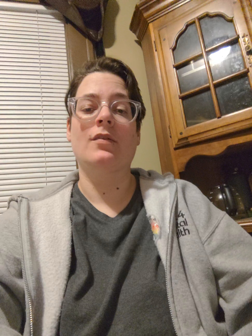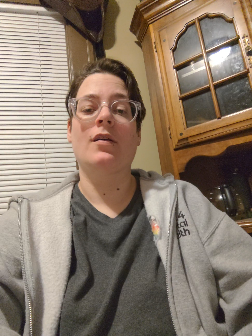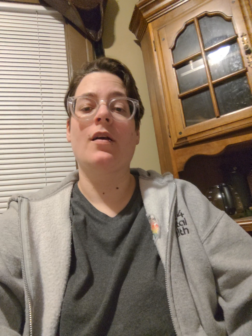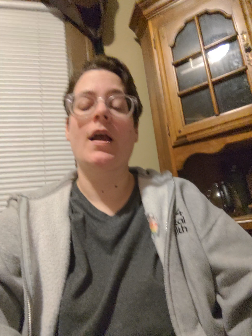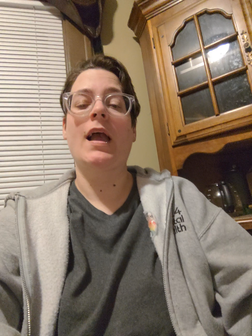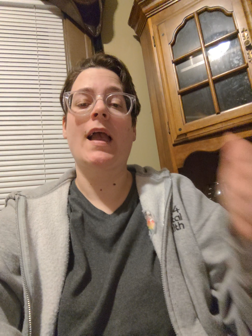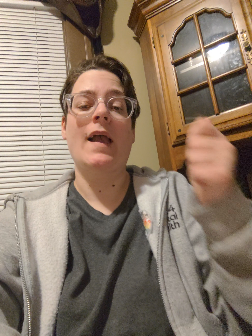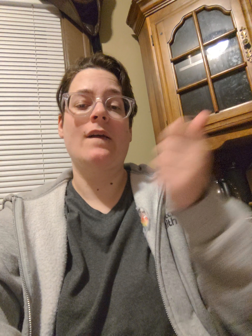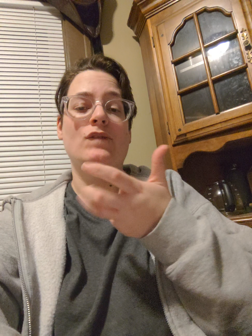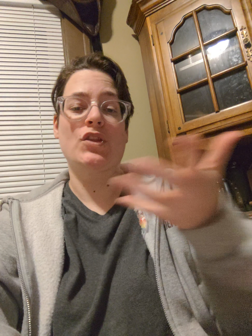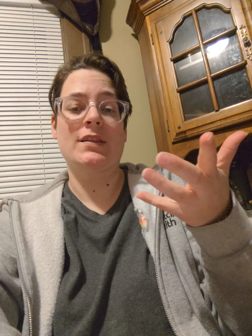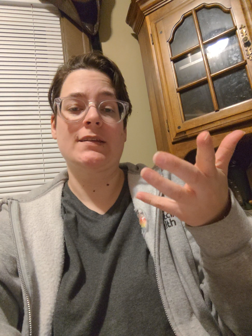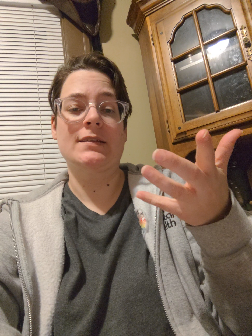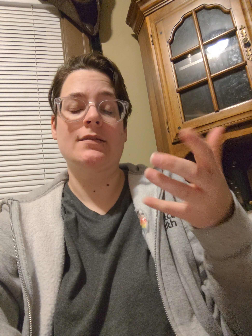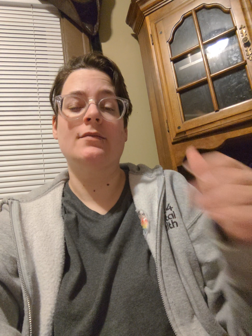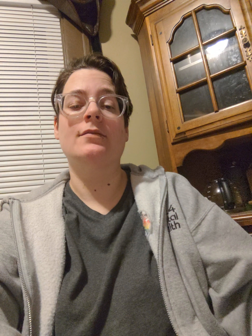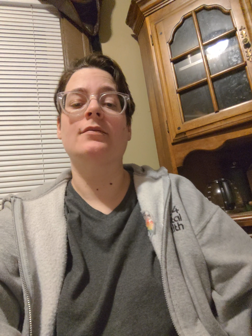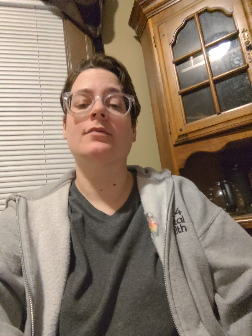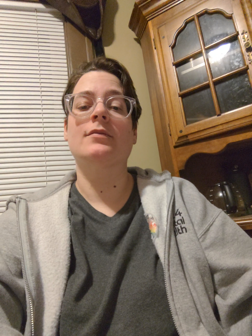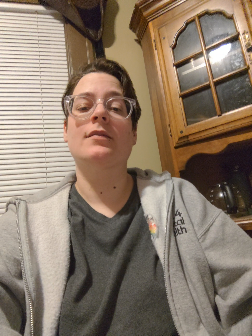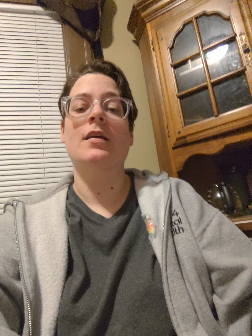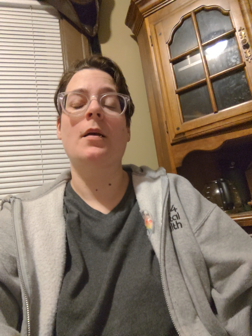every